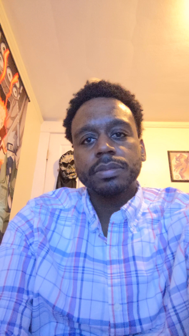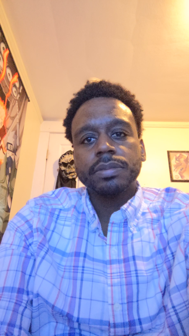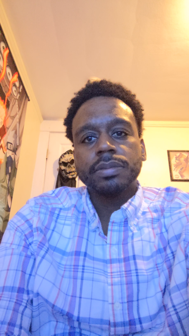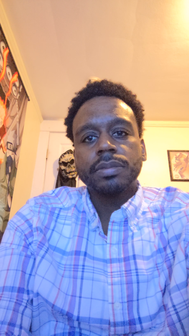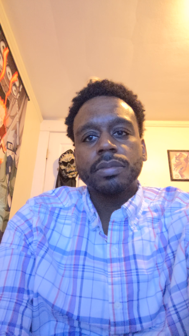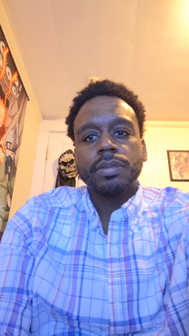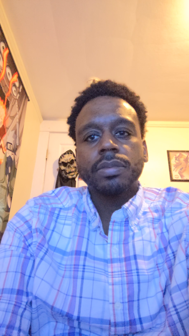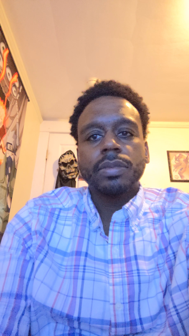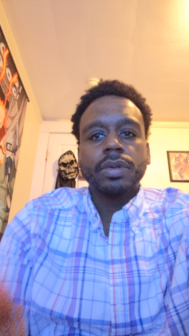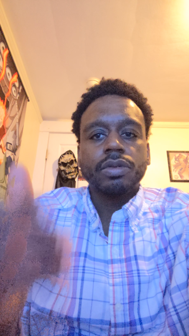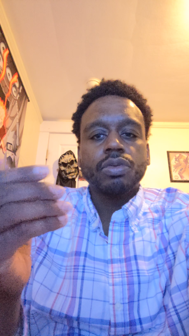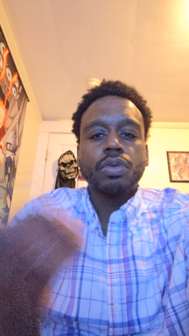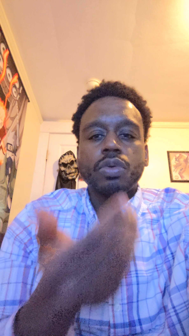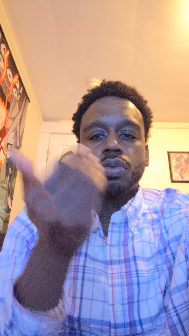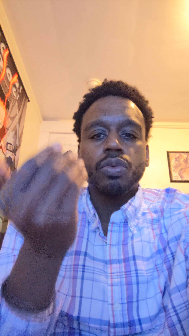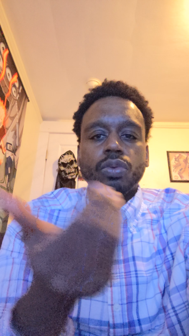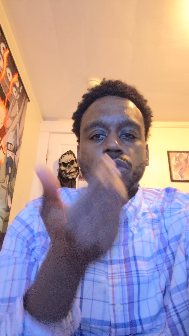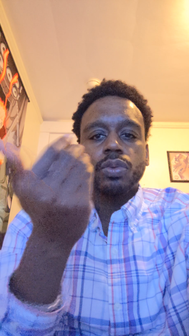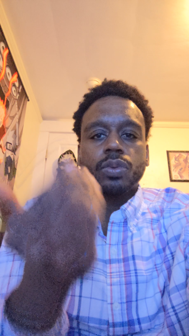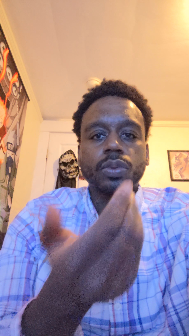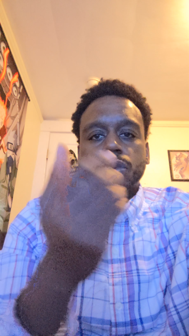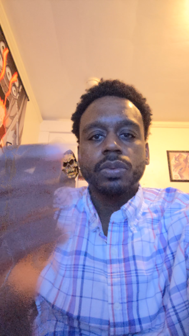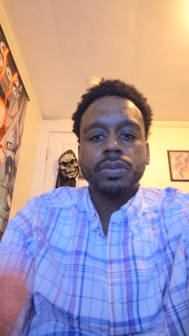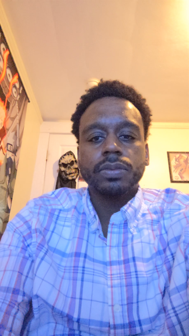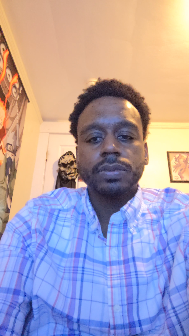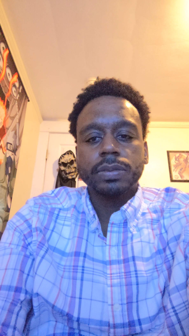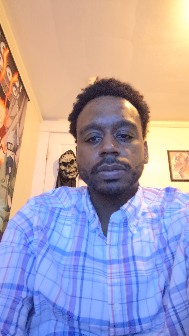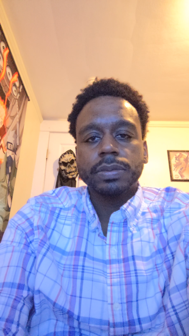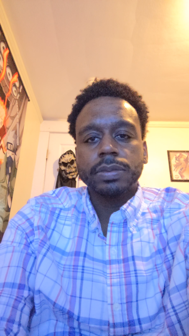new